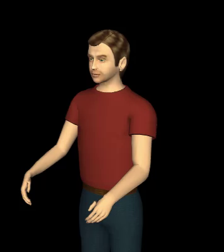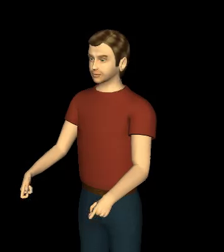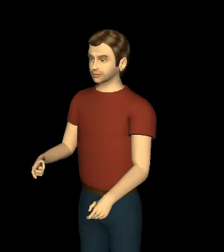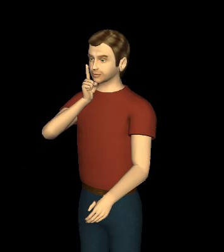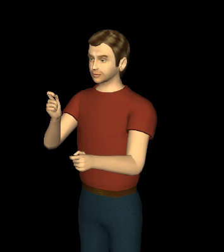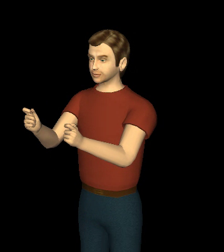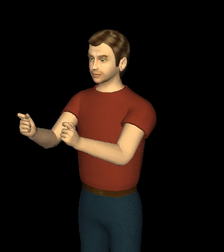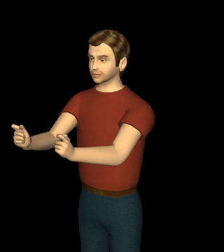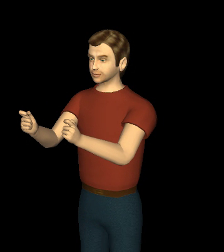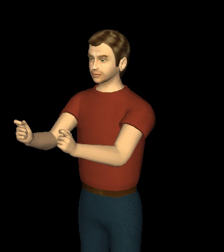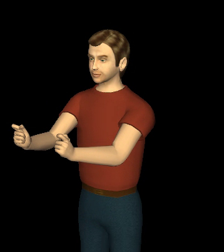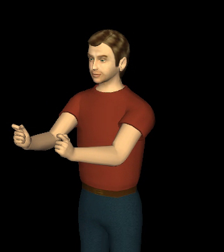ينتبه